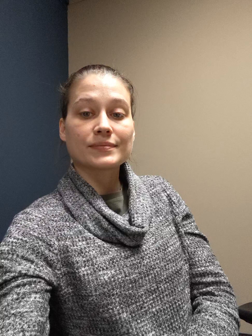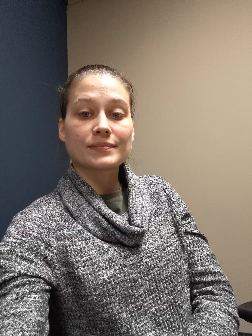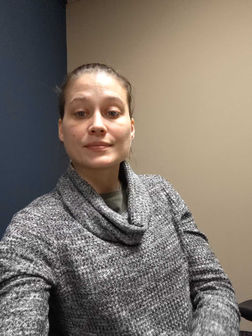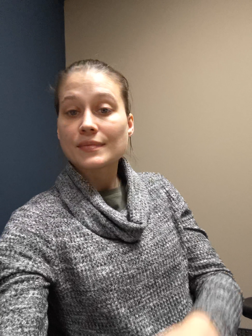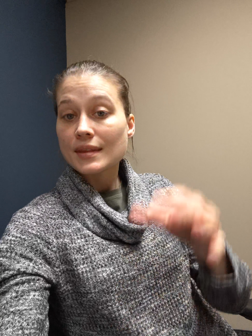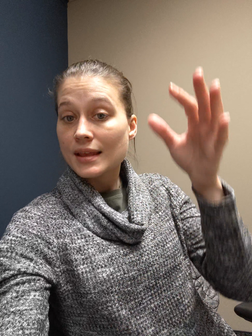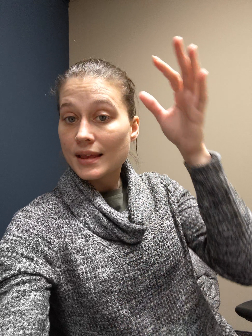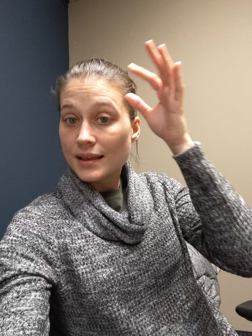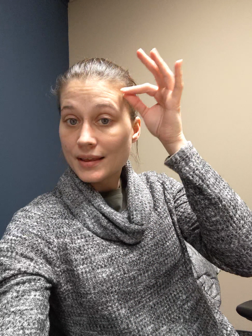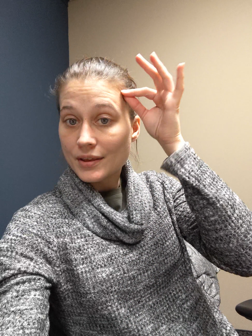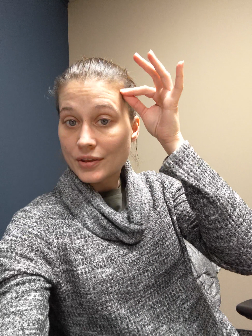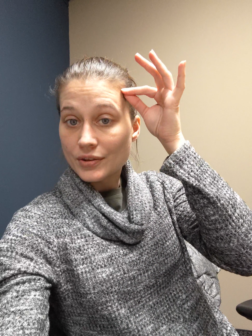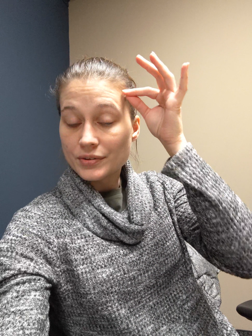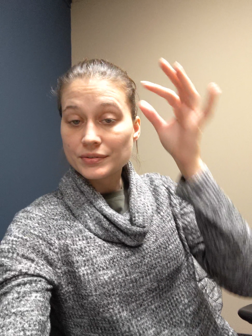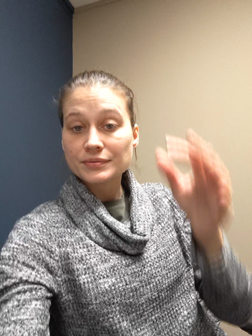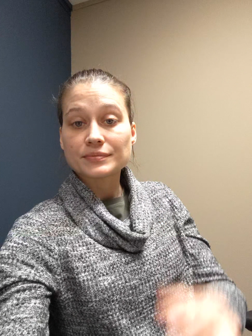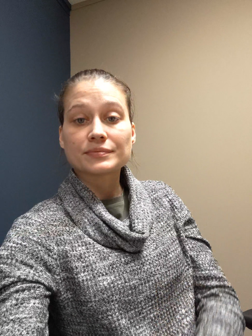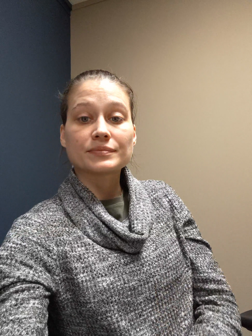hair